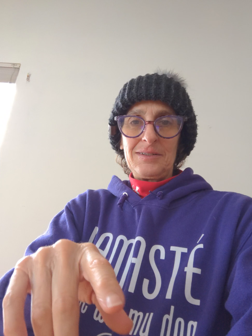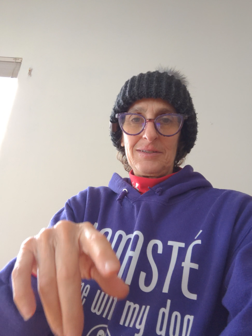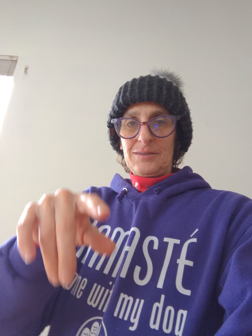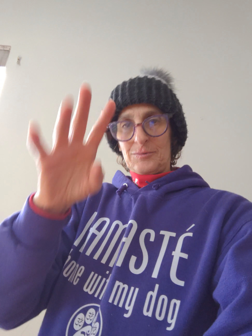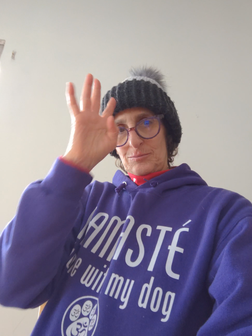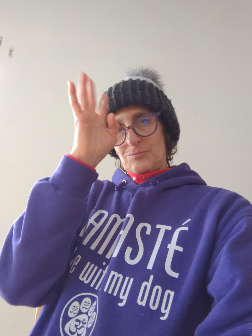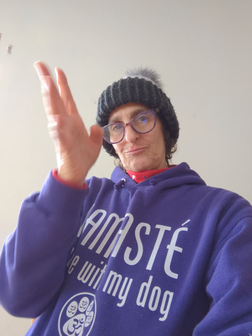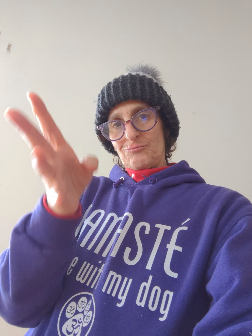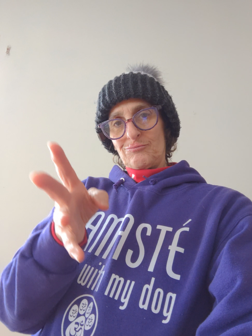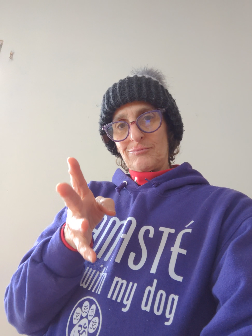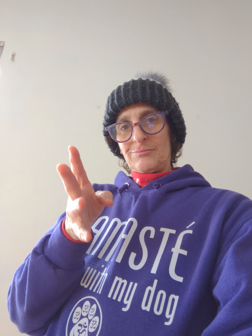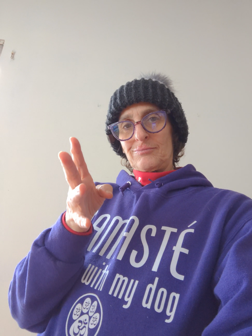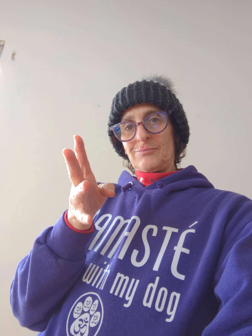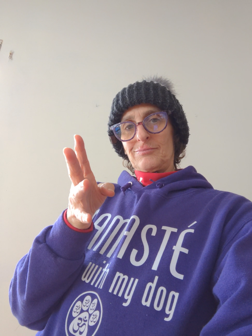pretend